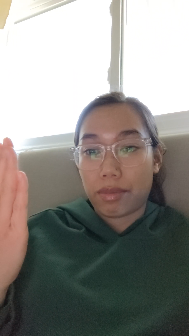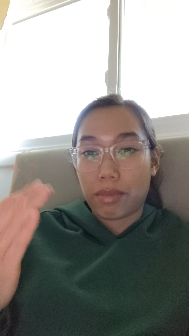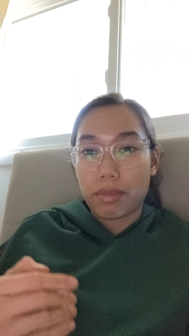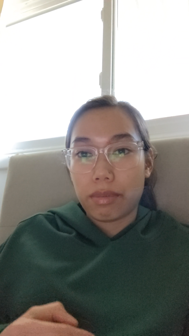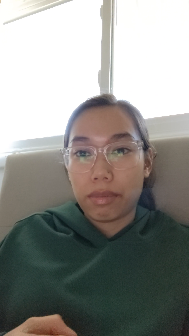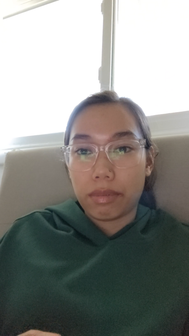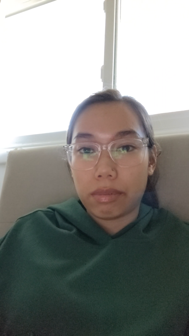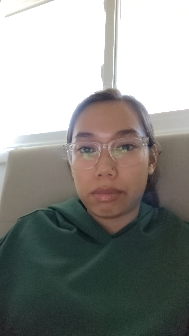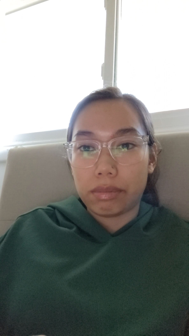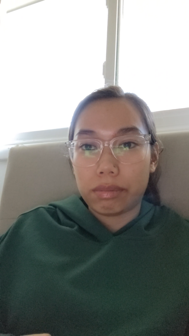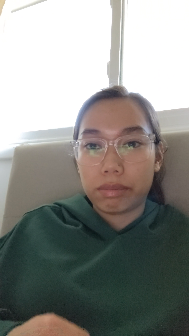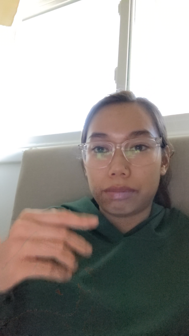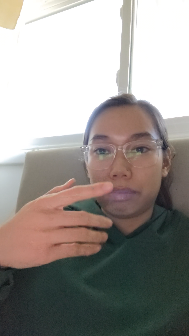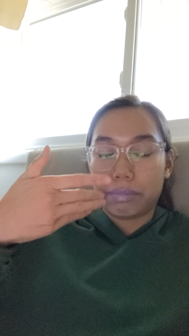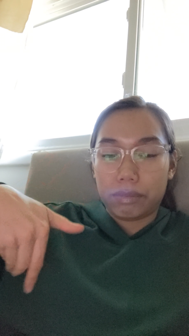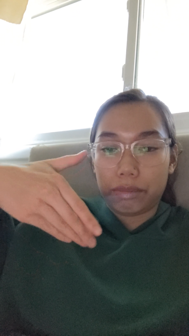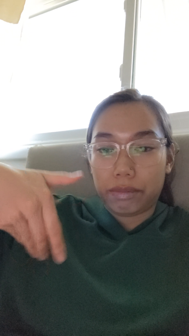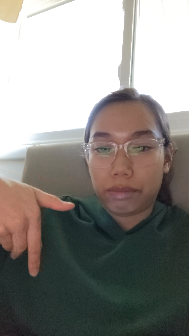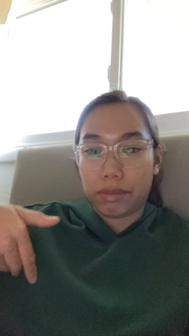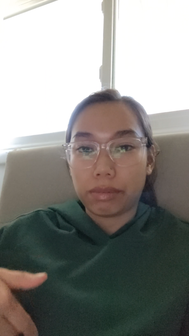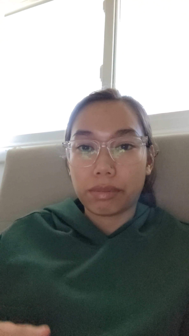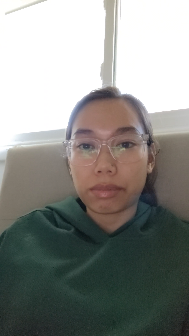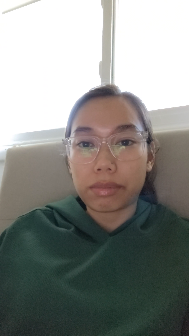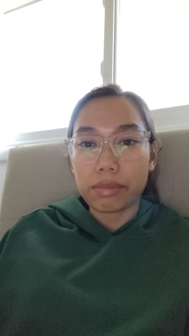shorts